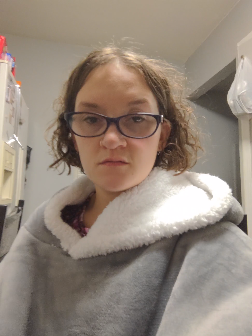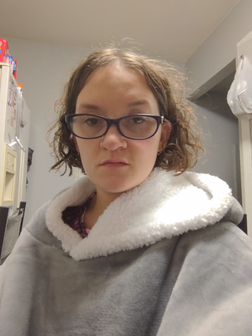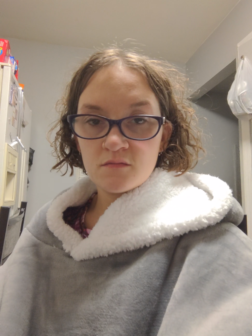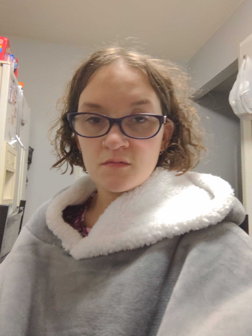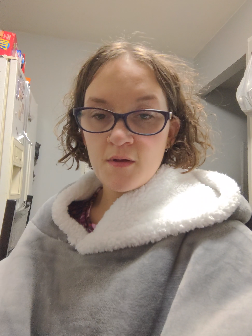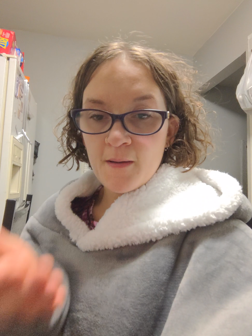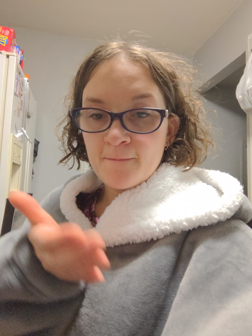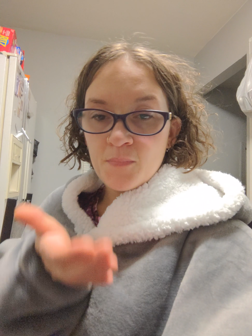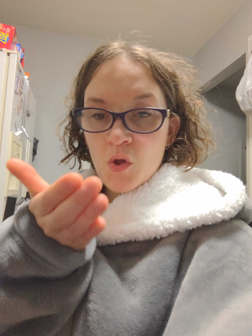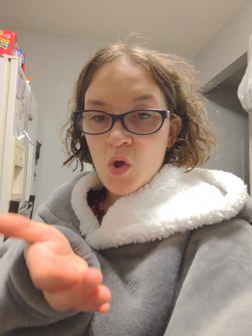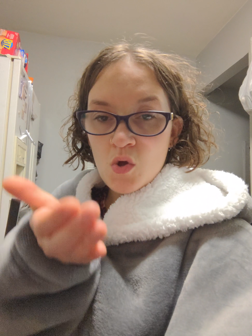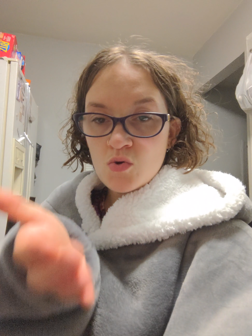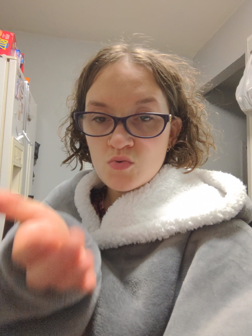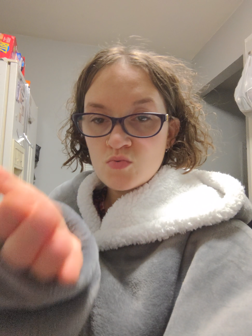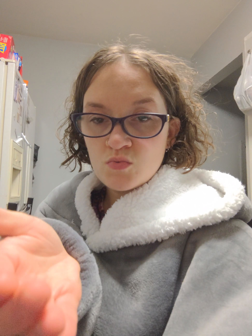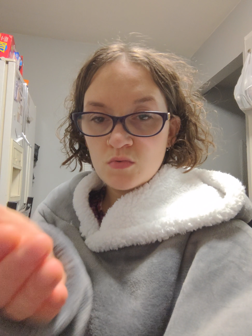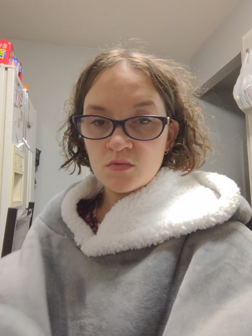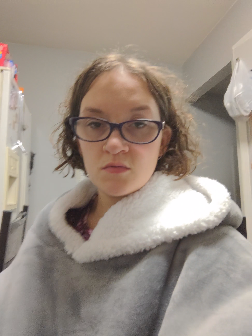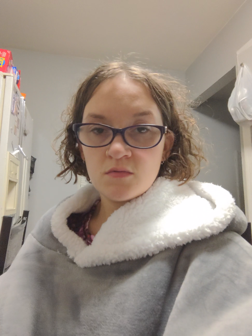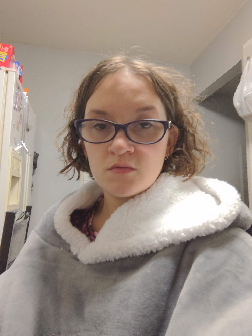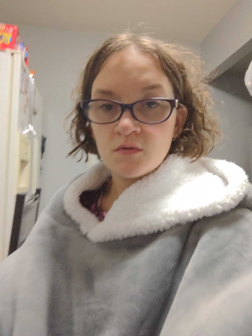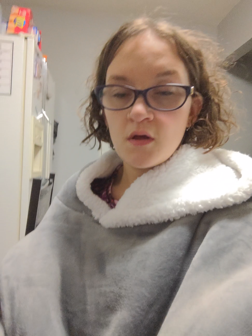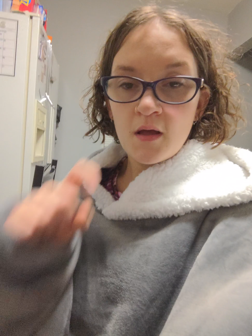boat